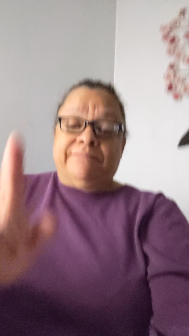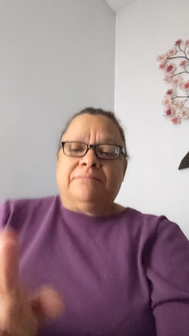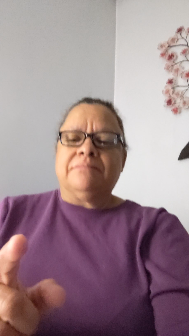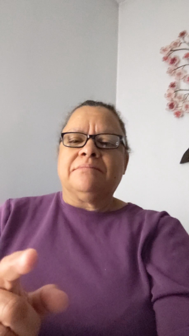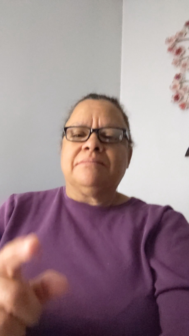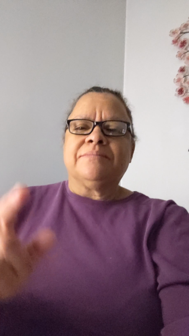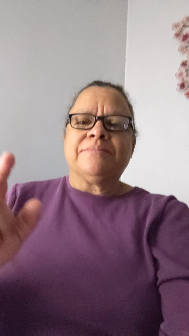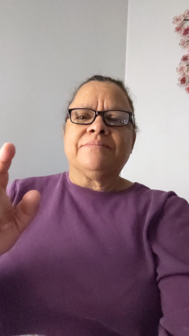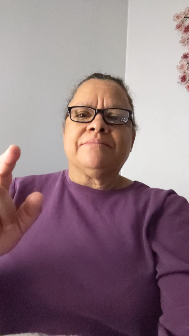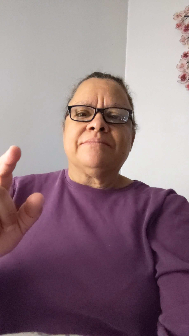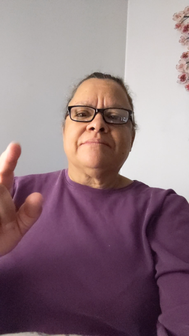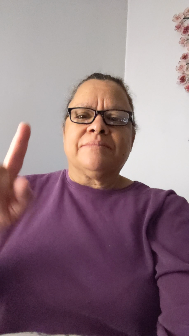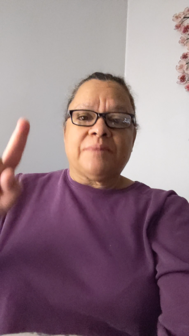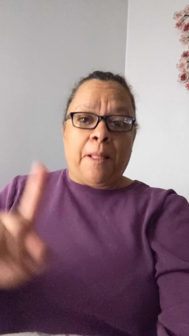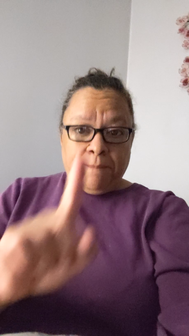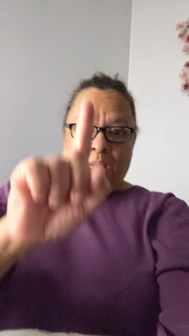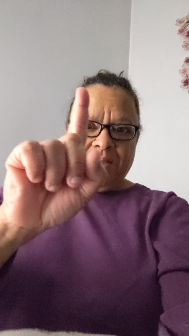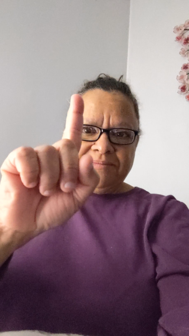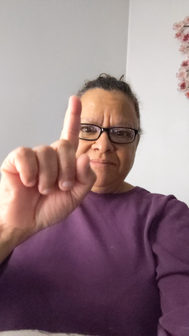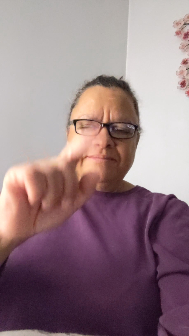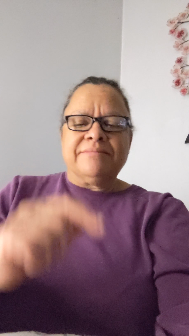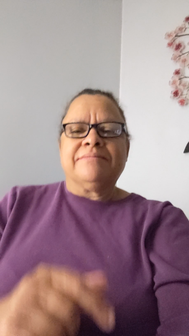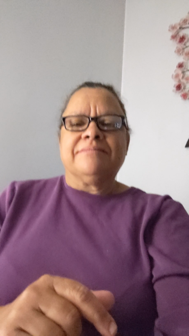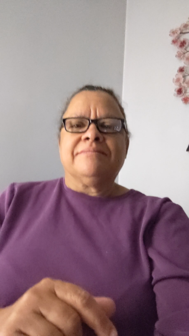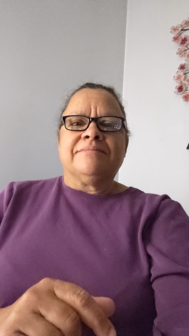bump